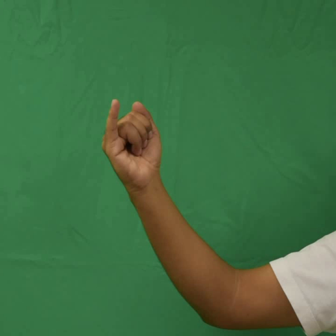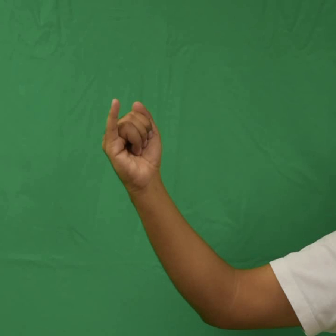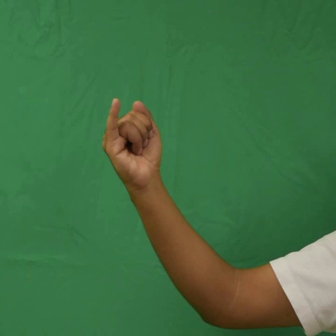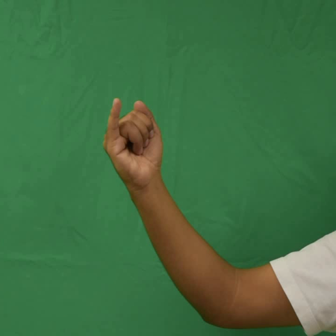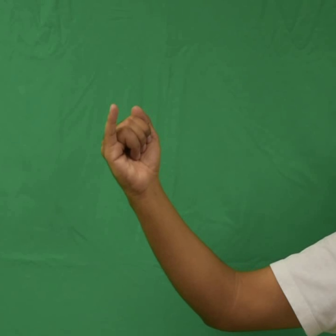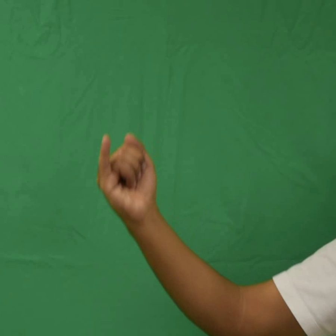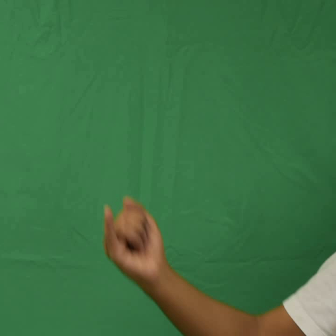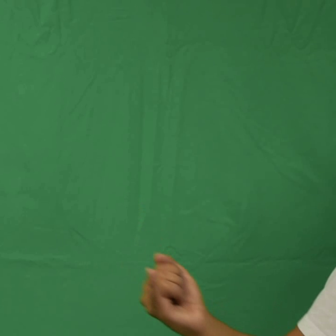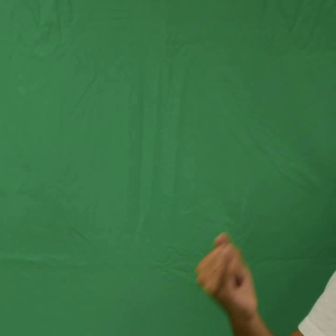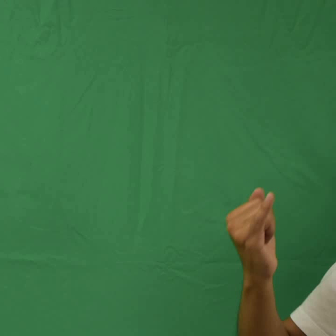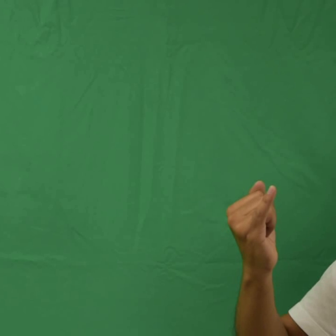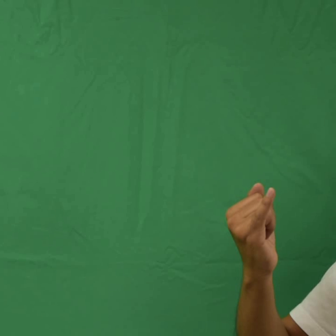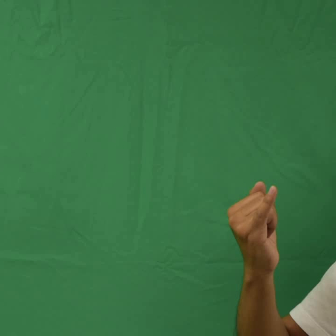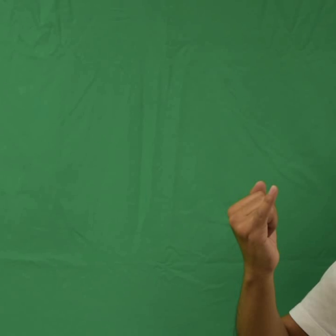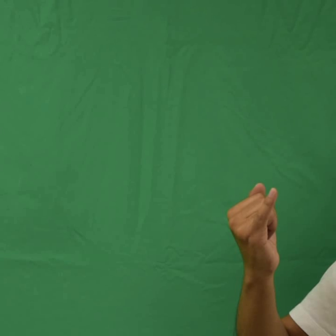J